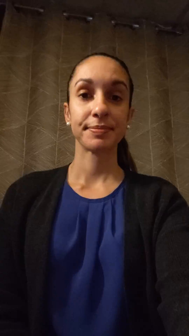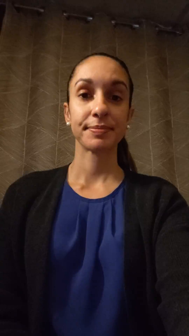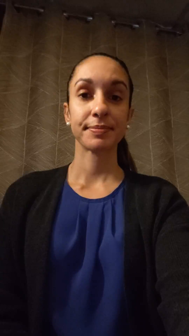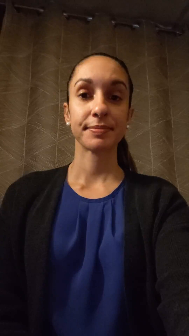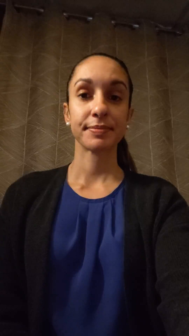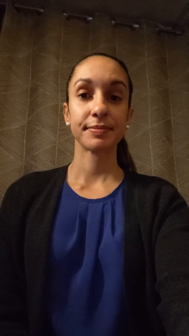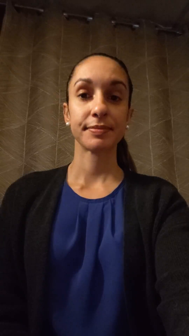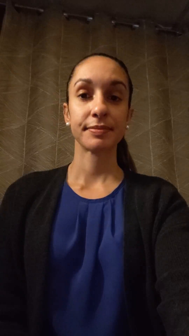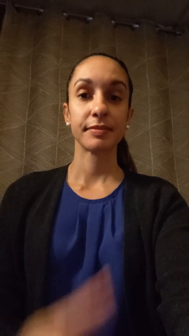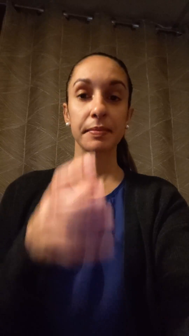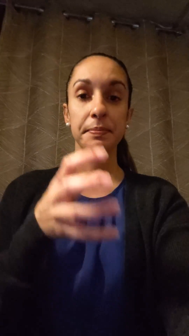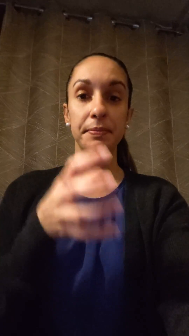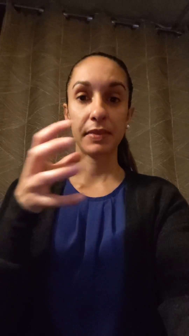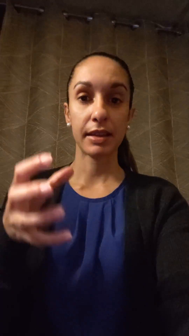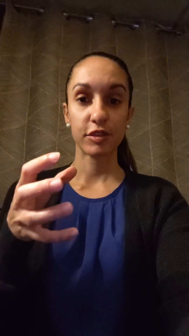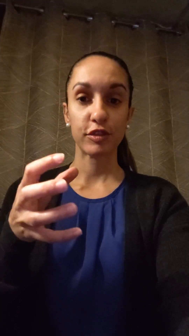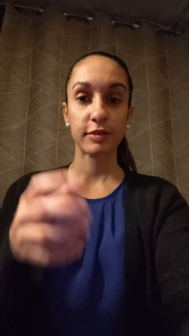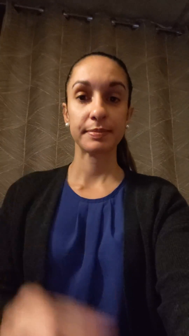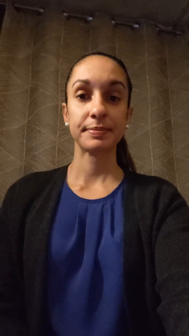much